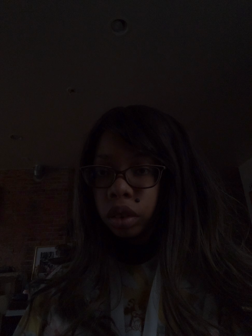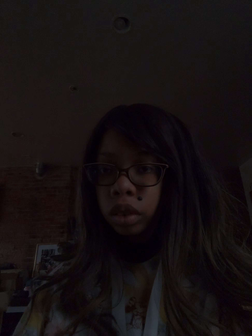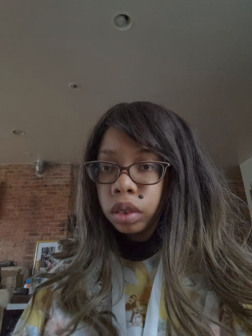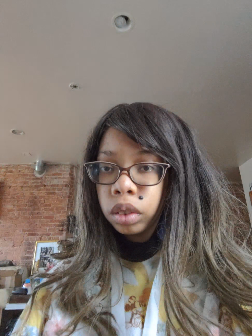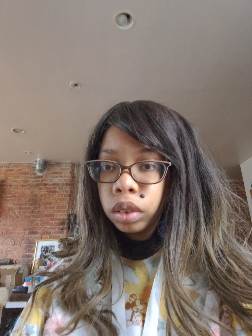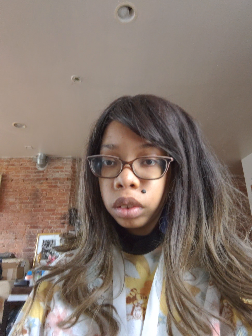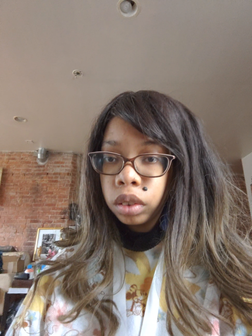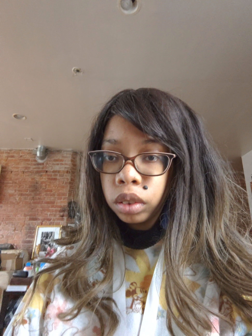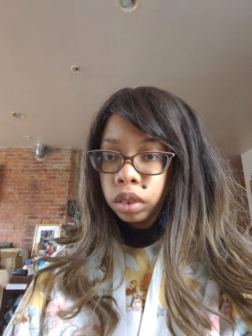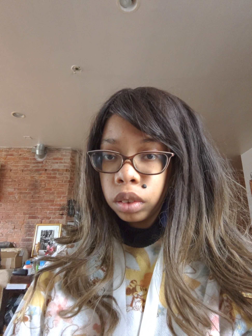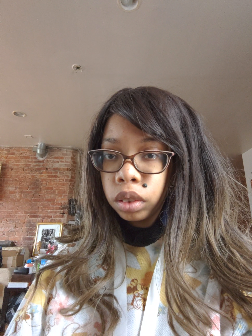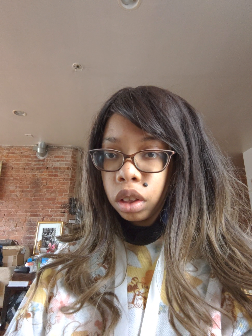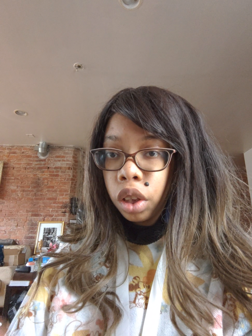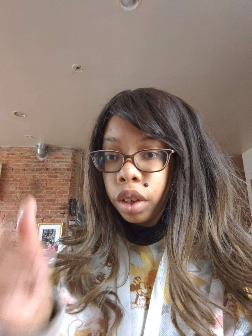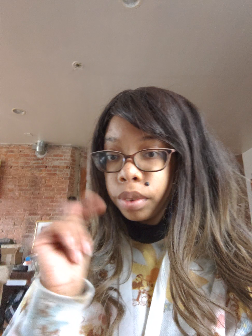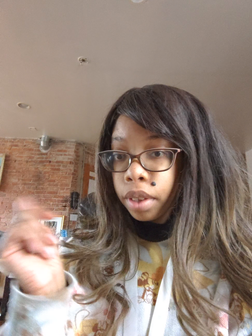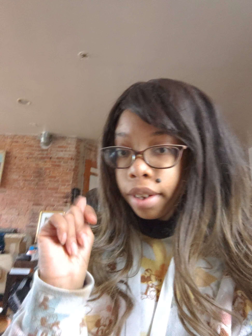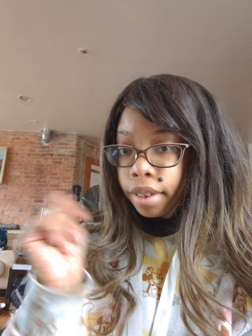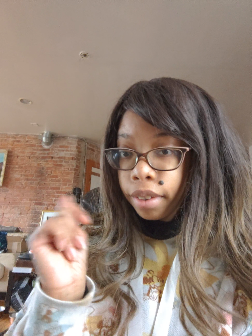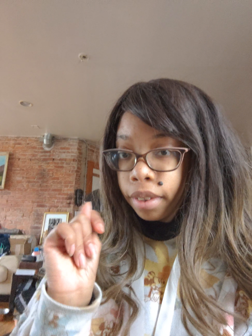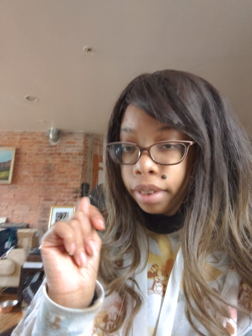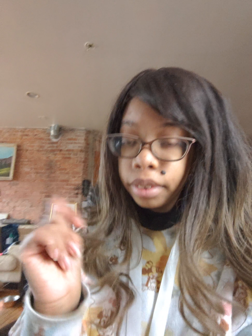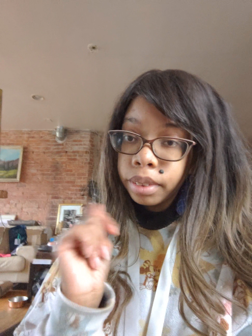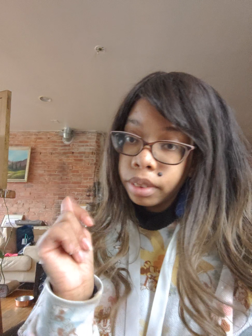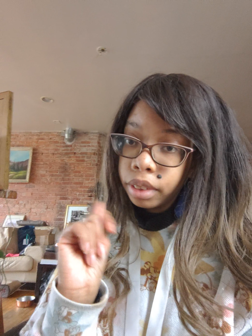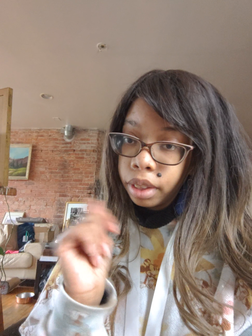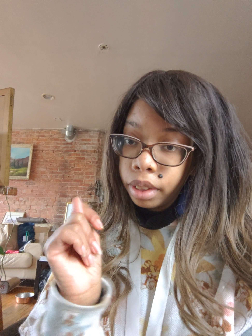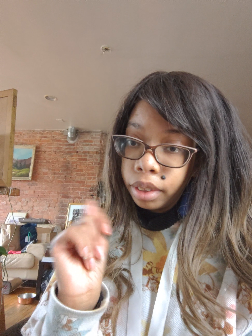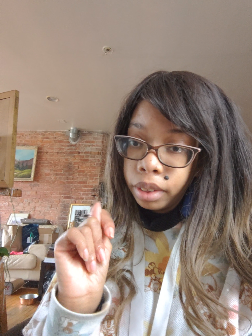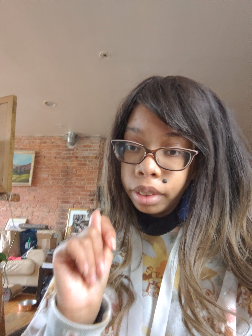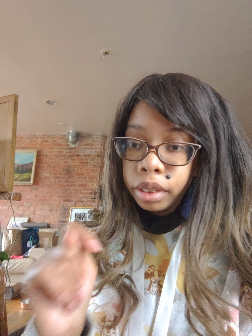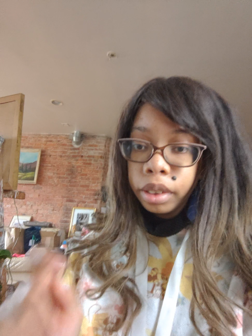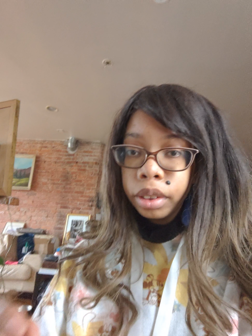potty